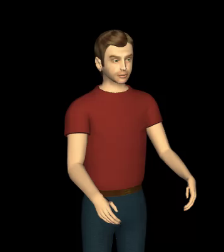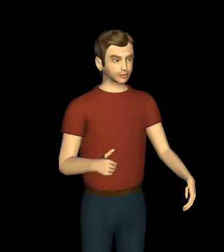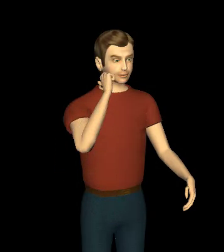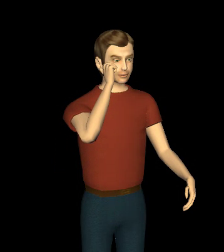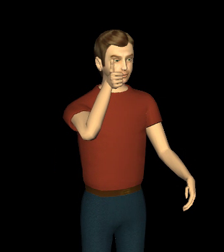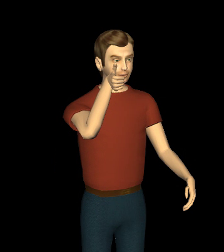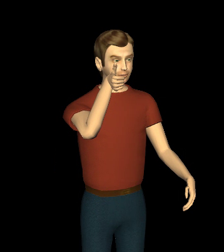غدا